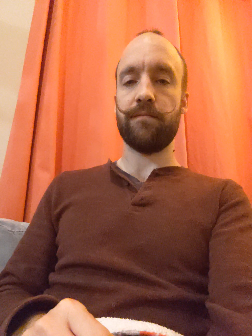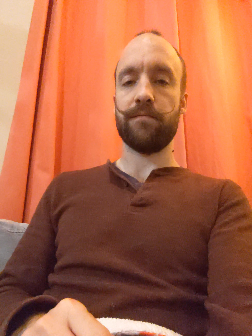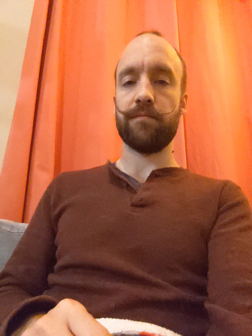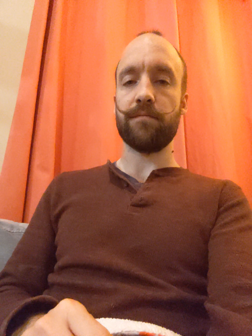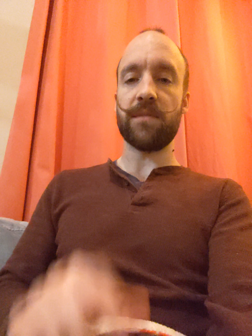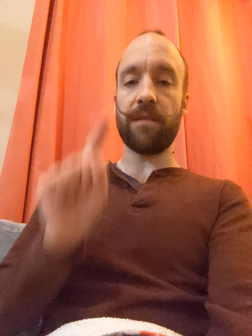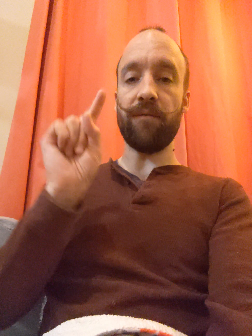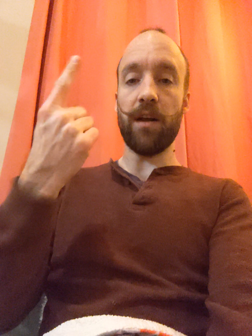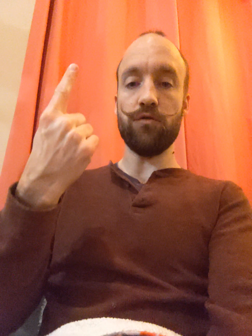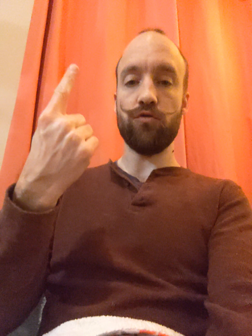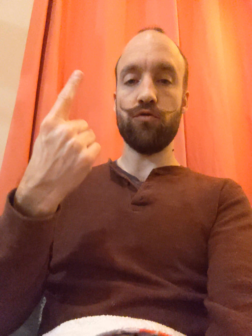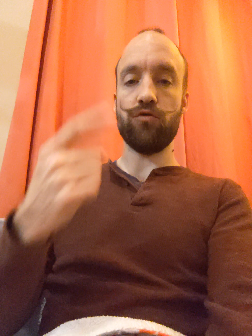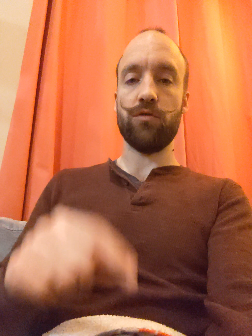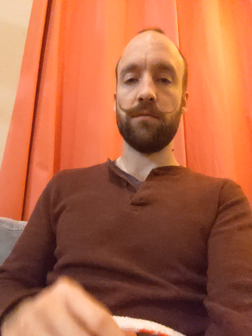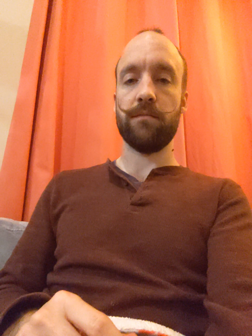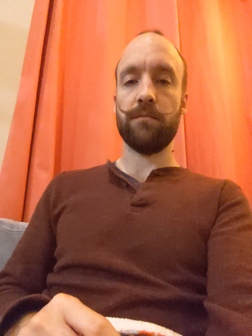first